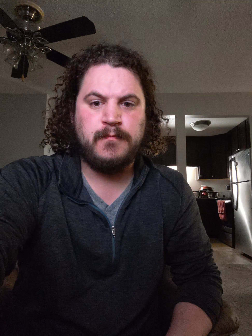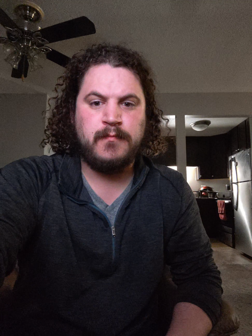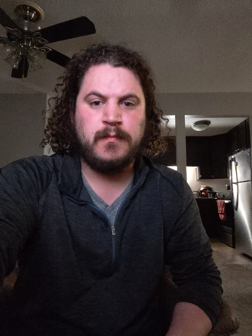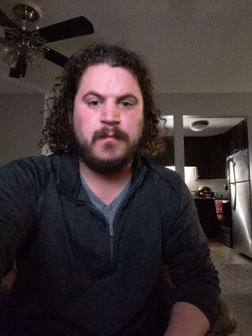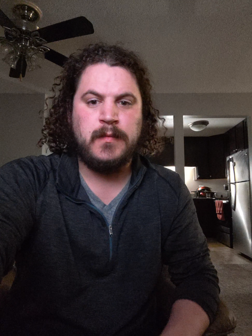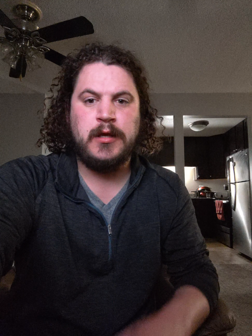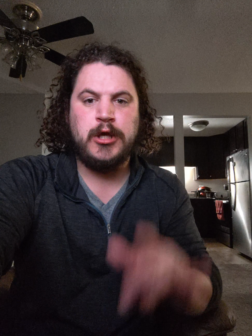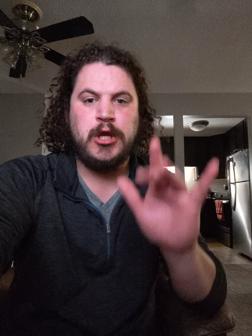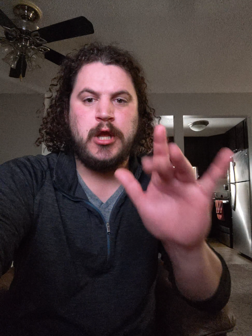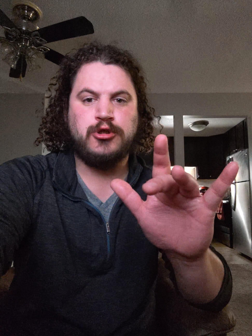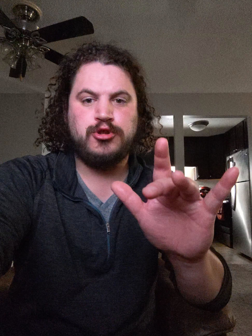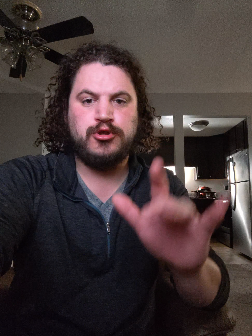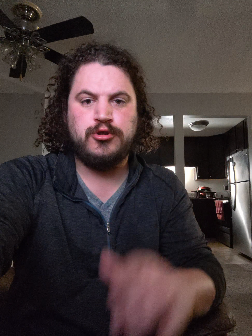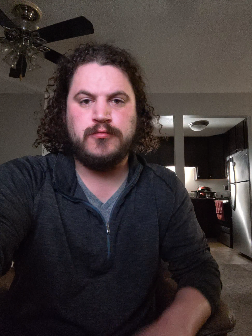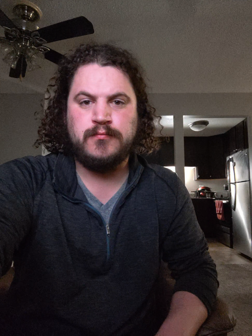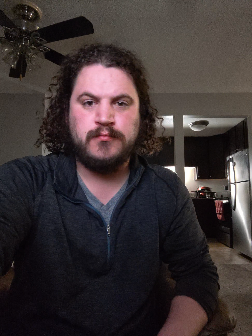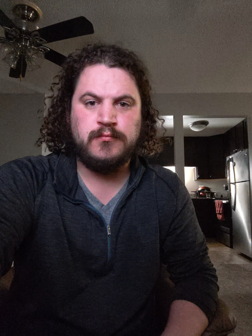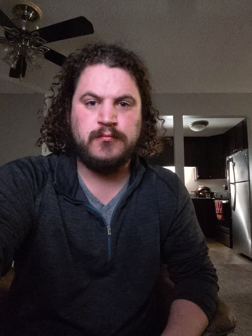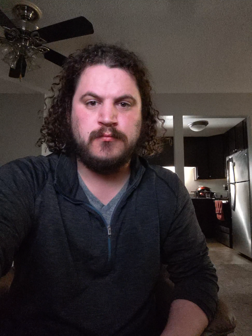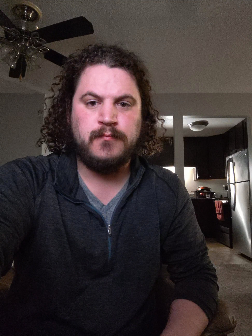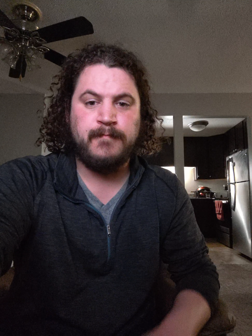touch